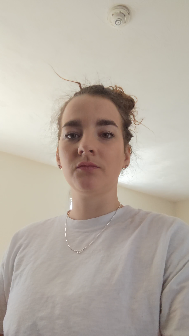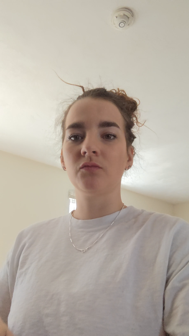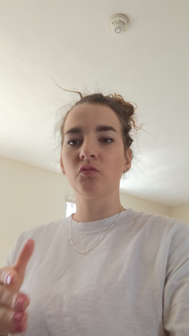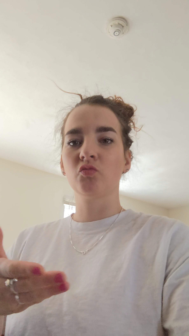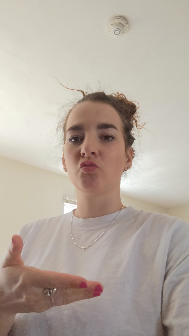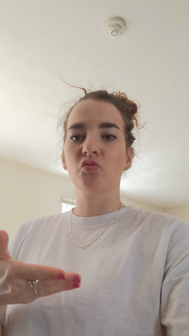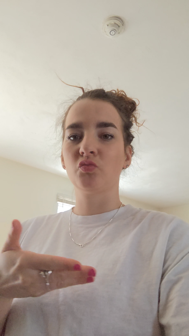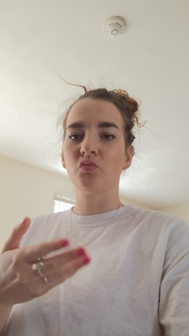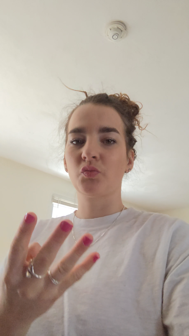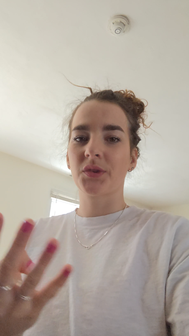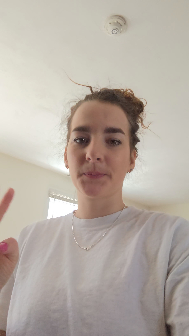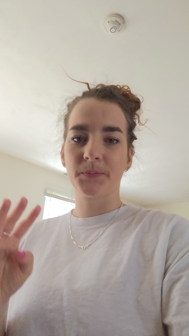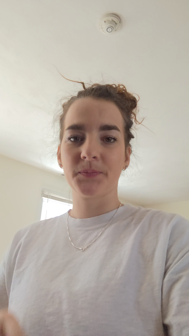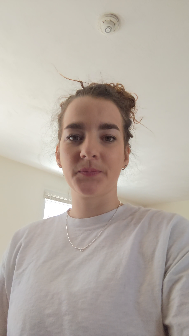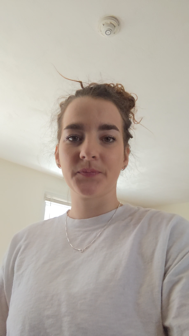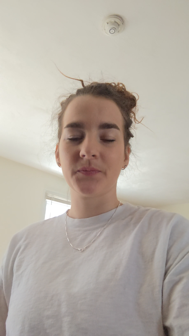crib